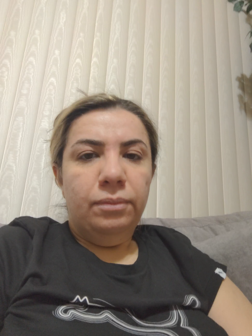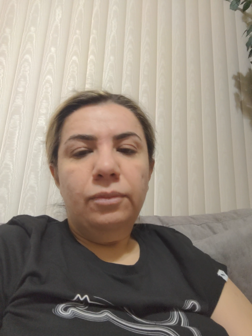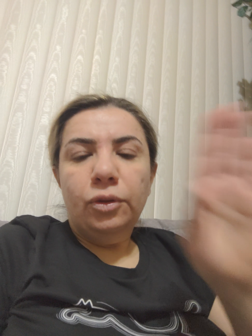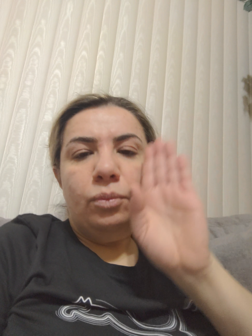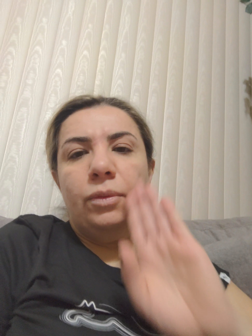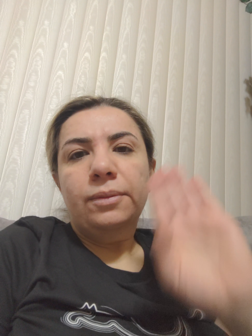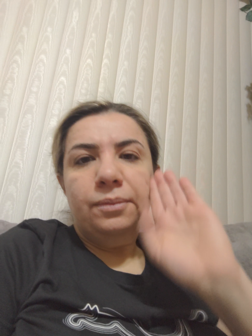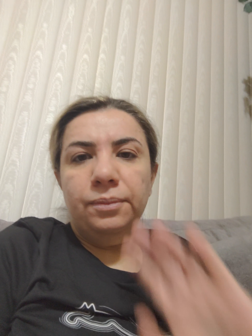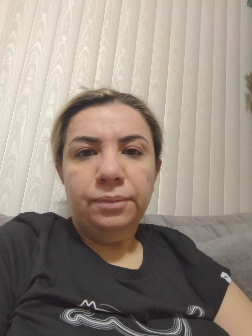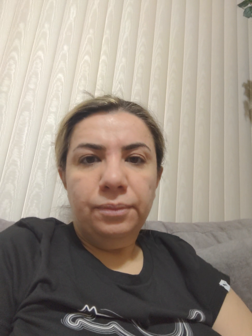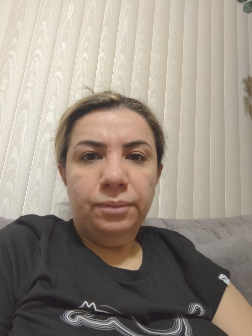brown